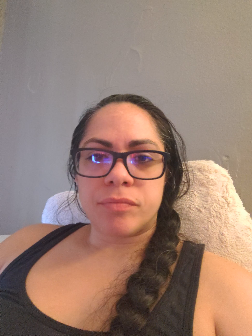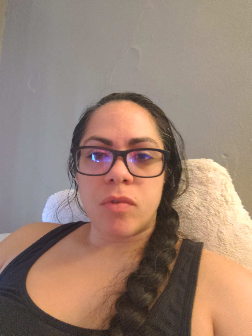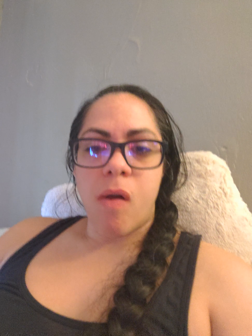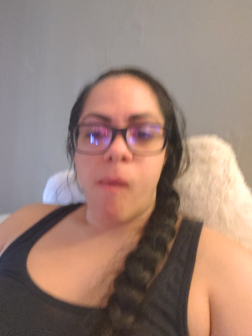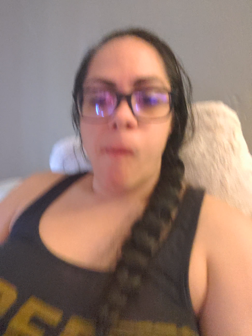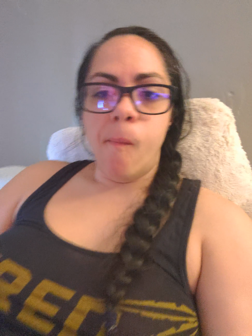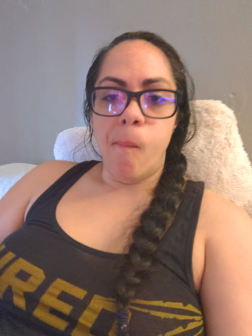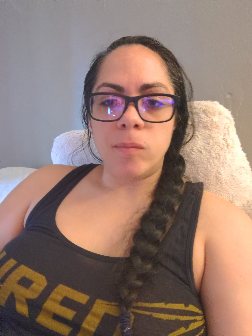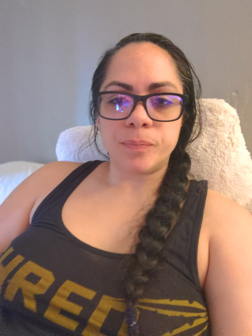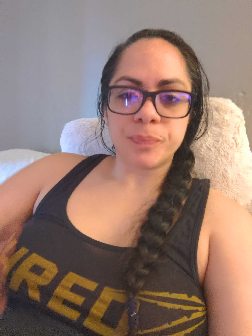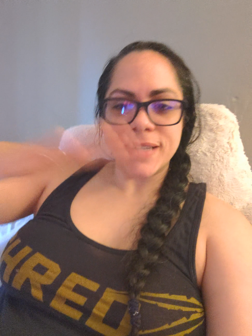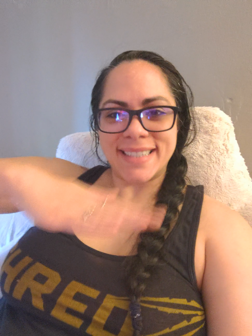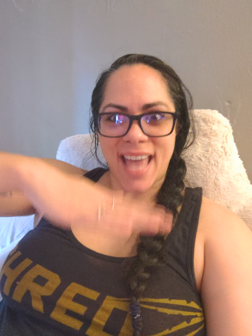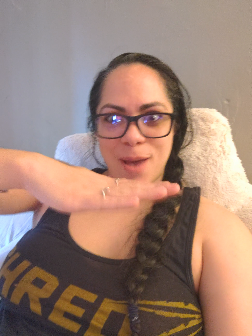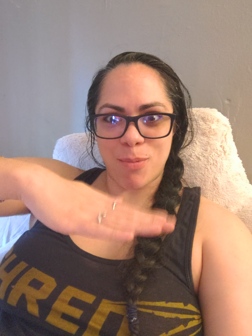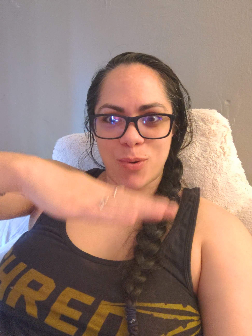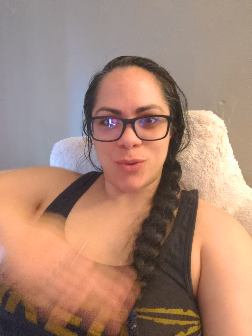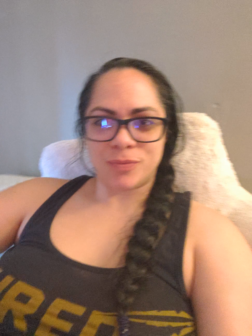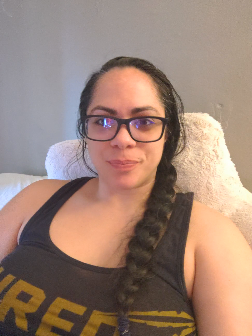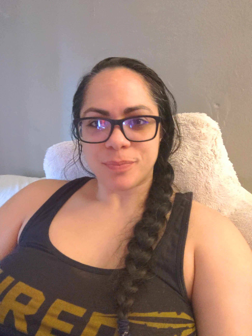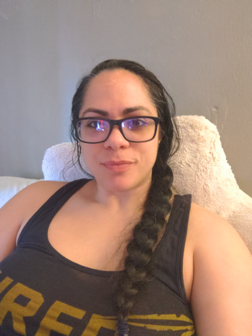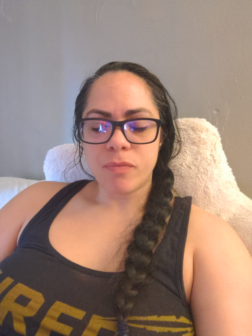table